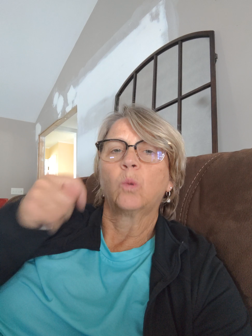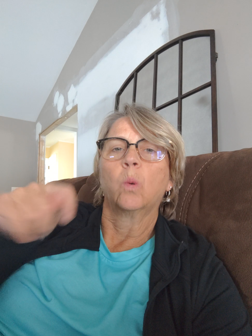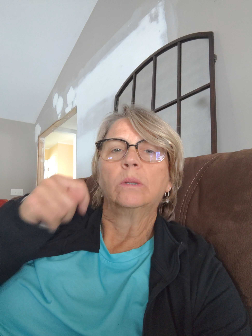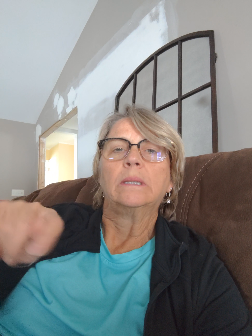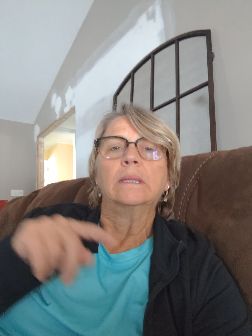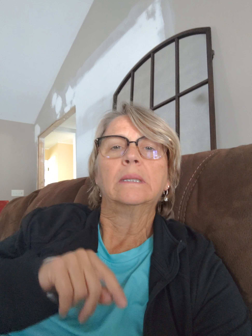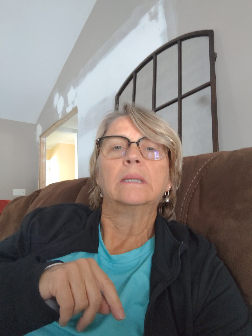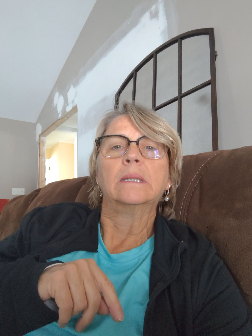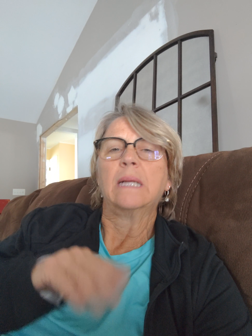toy